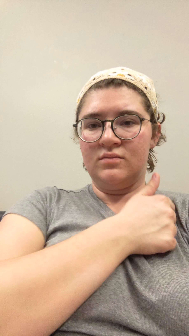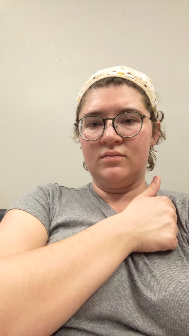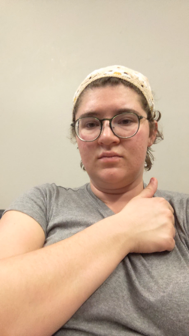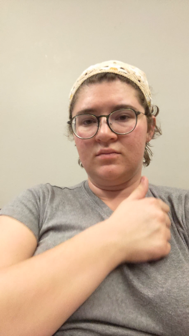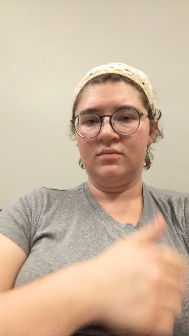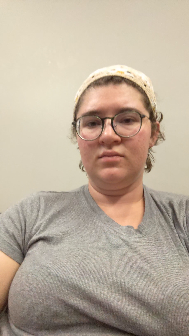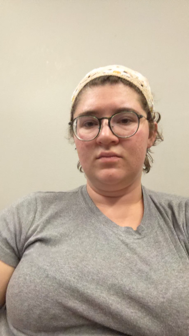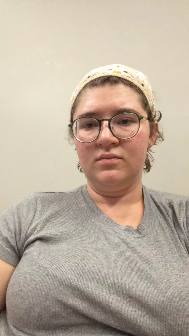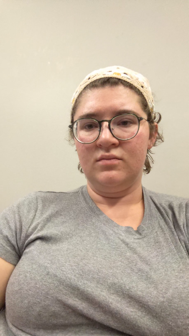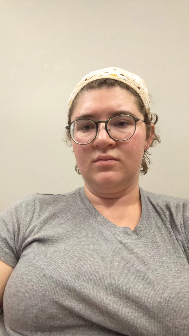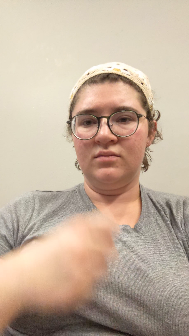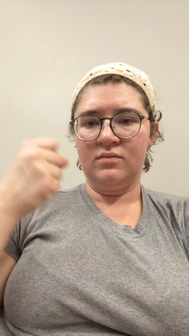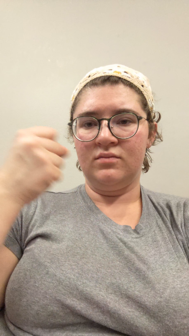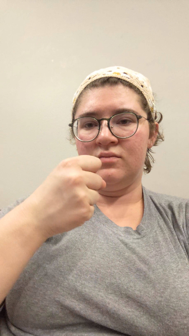hit